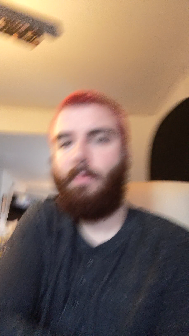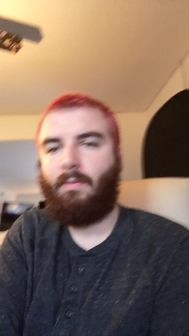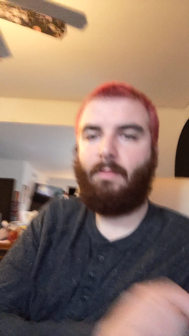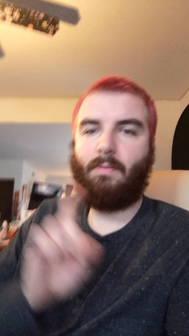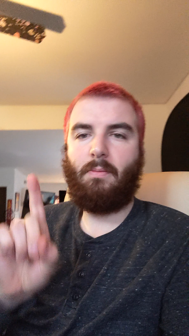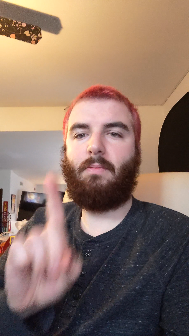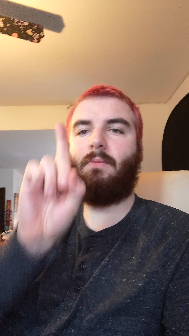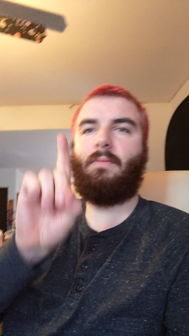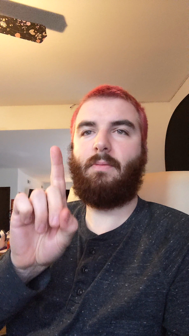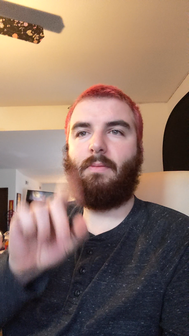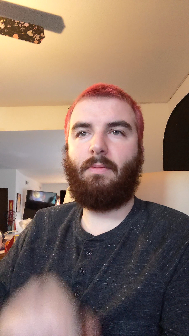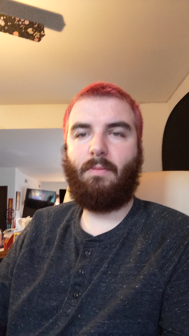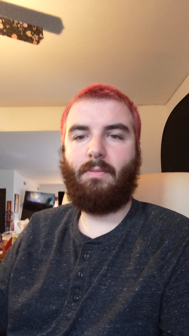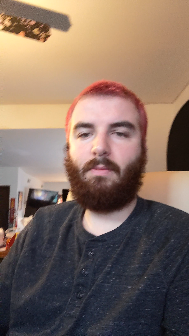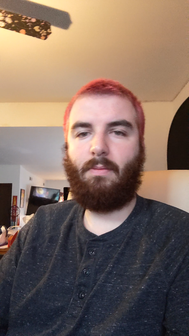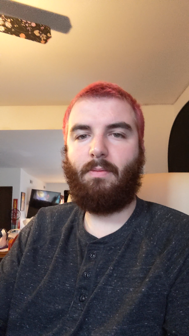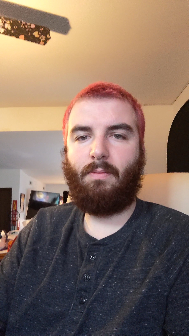bump